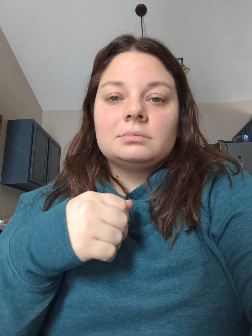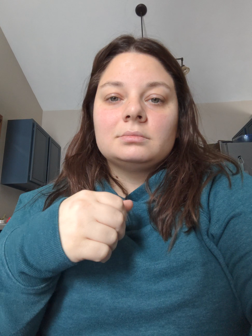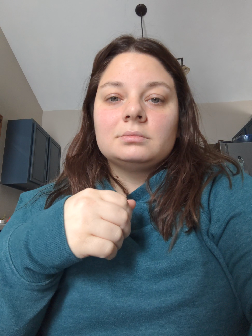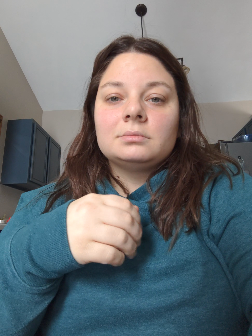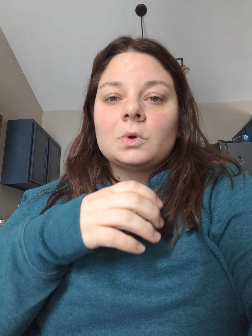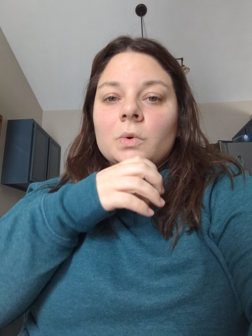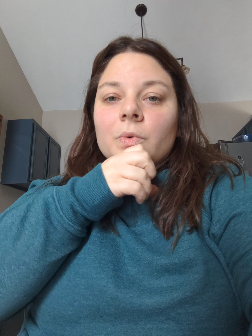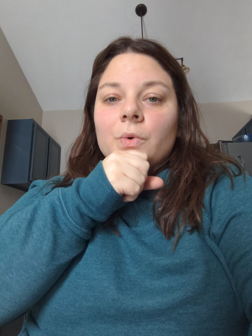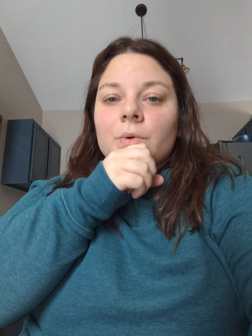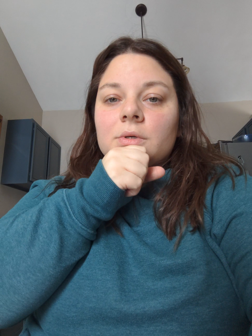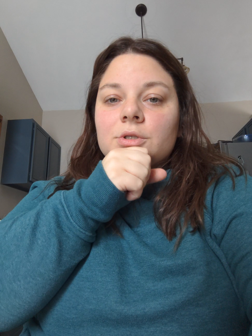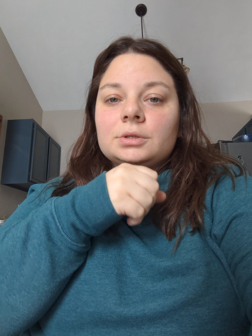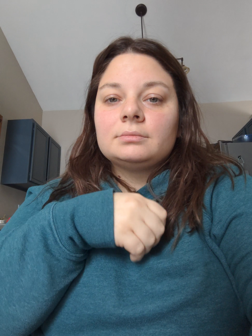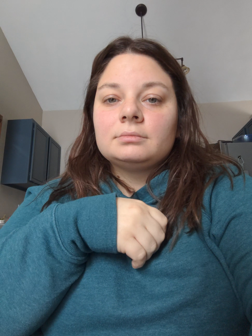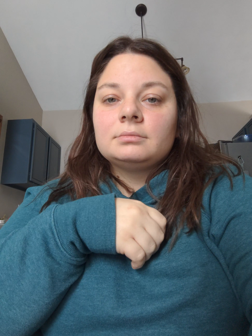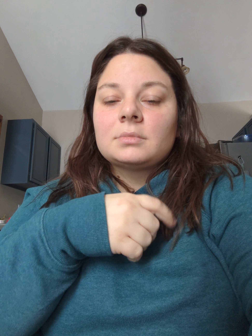orange